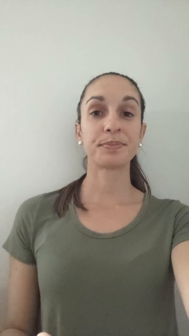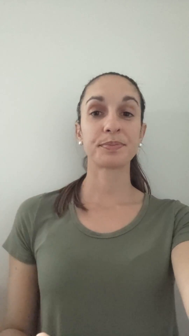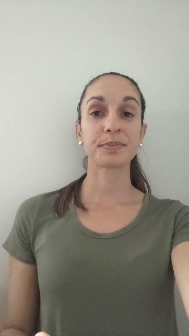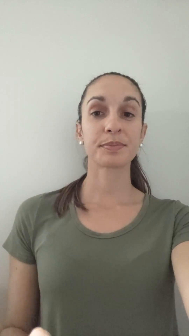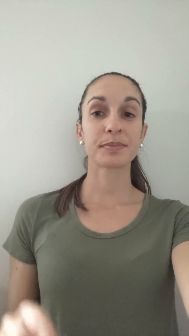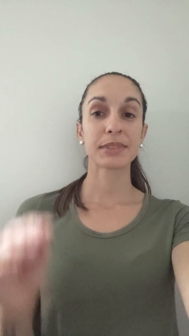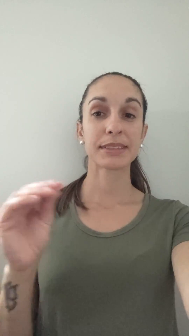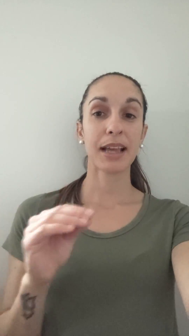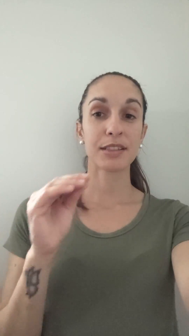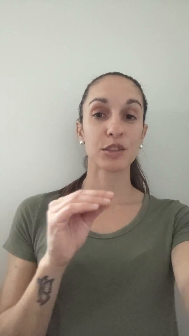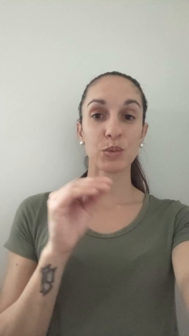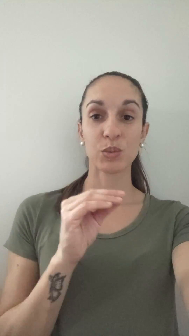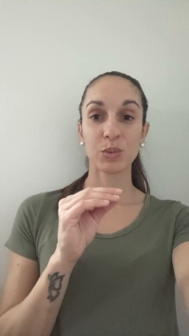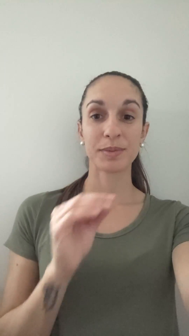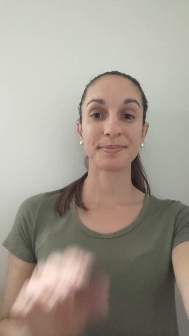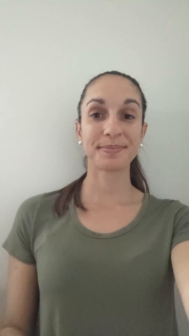dinosaur